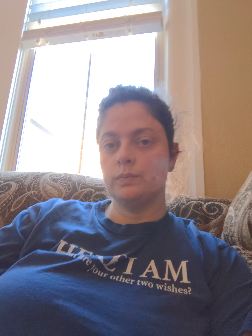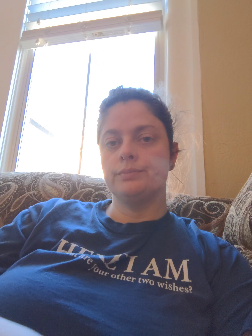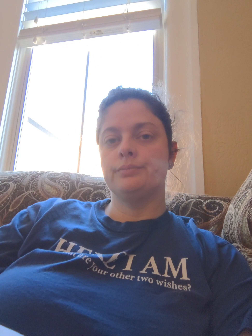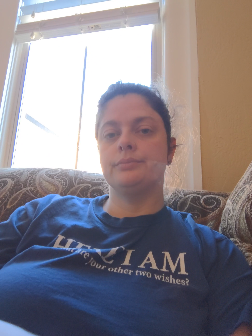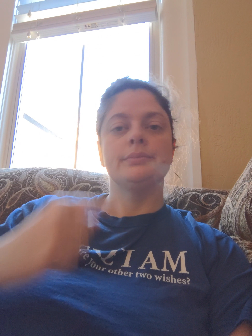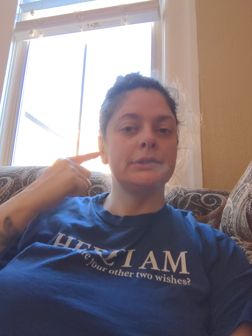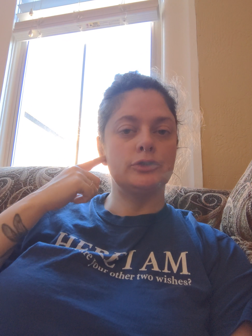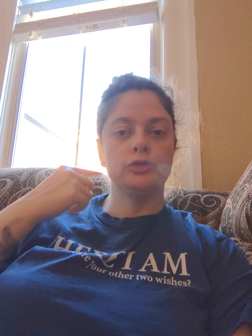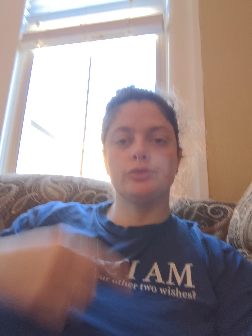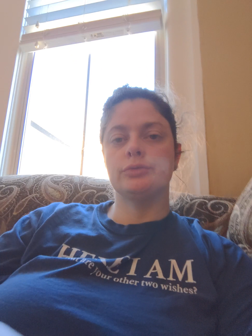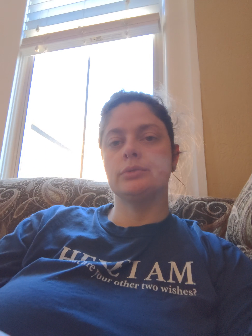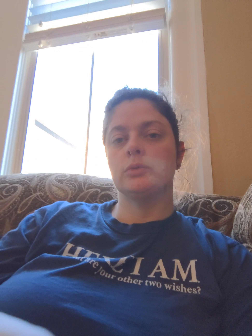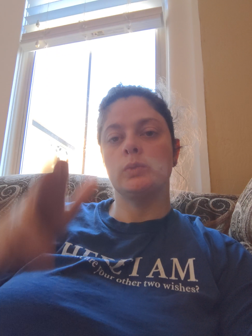ear